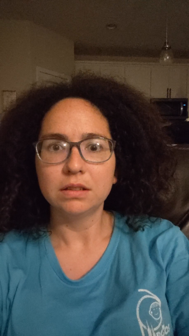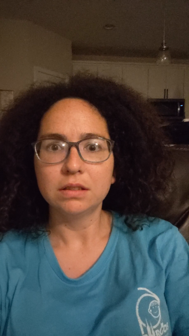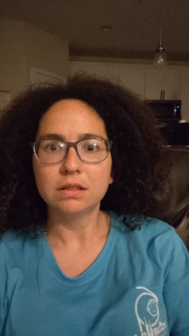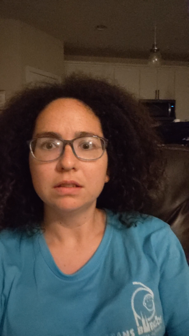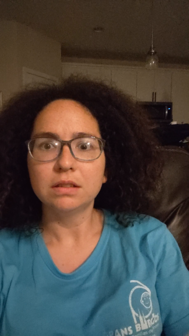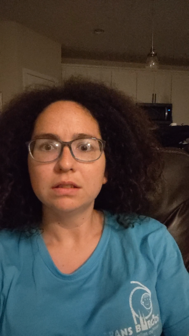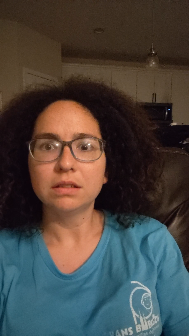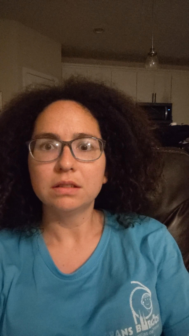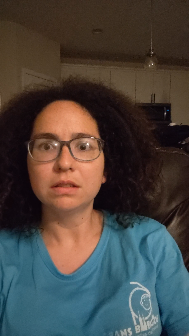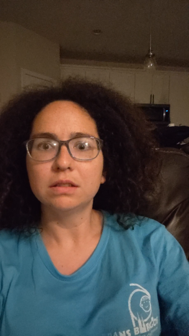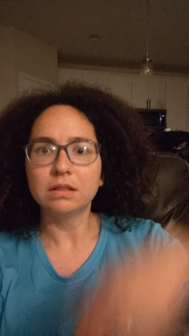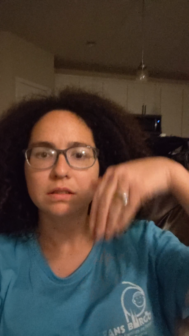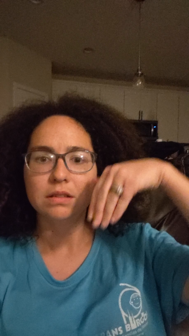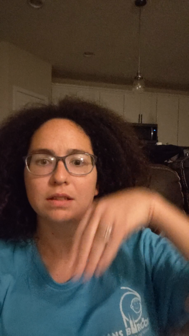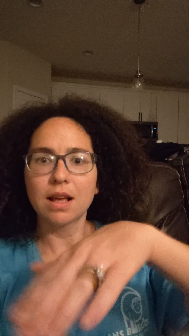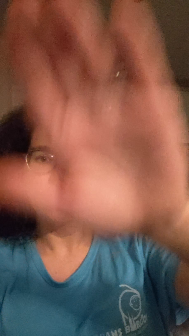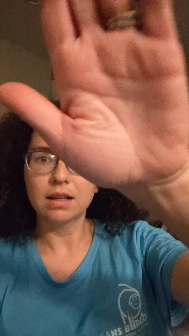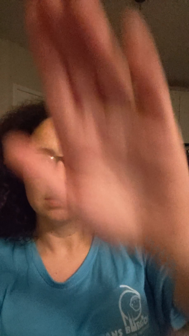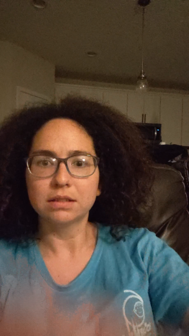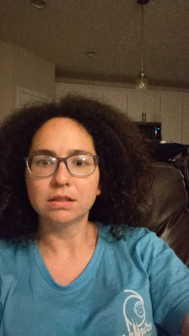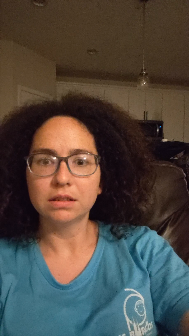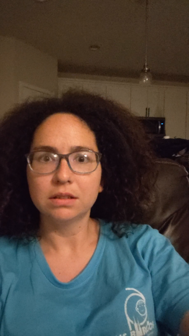enter